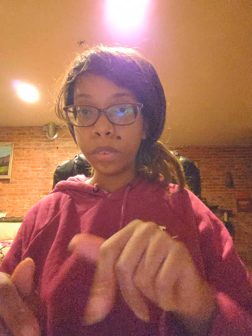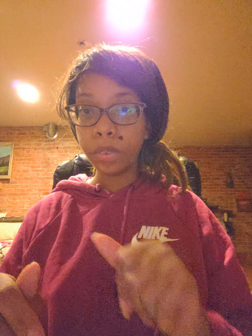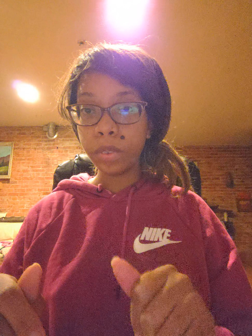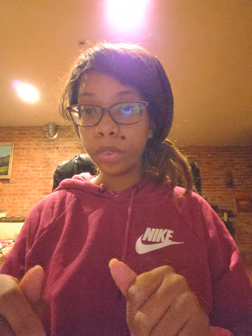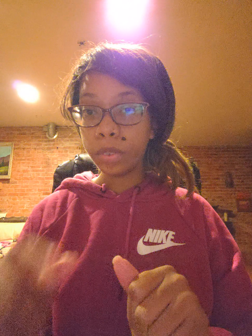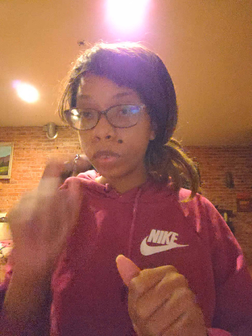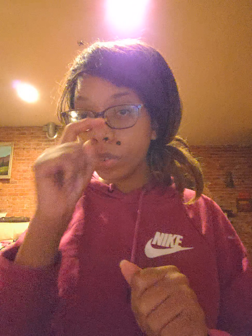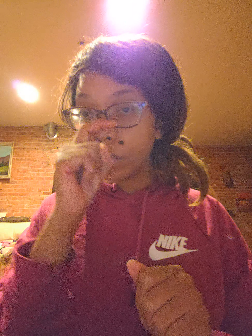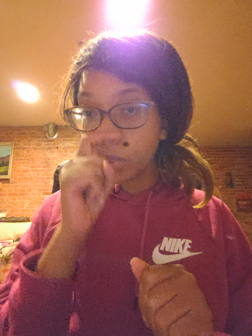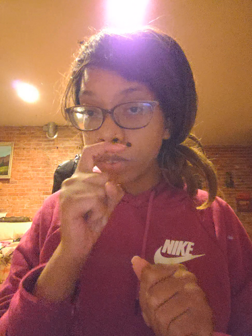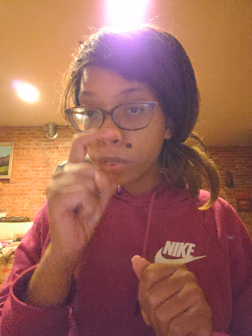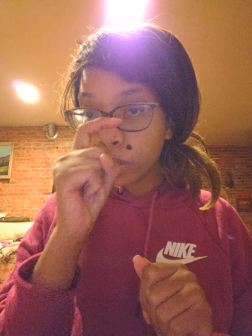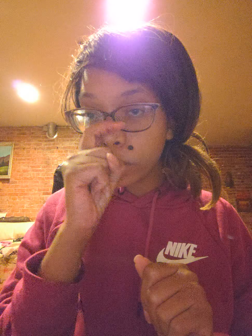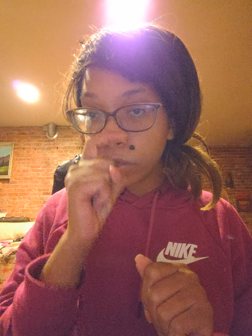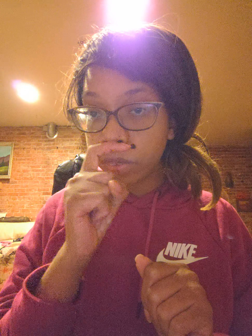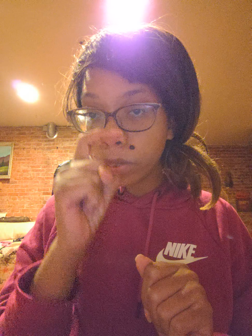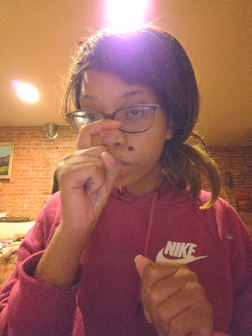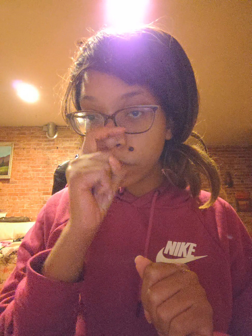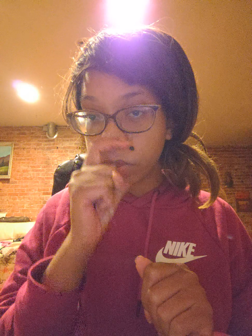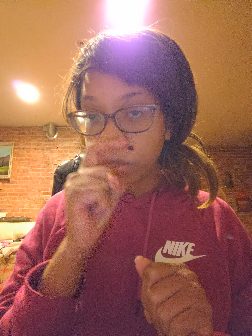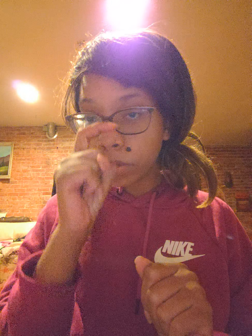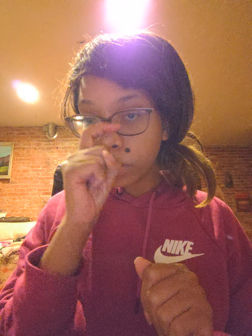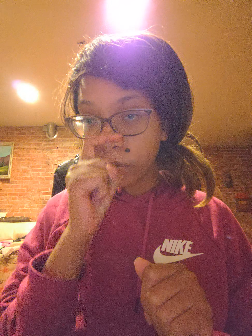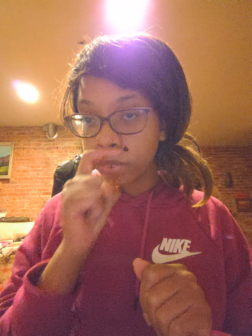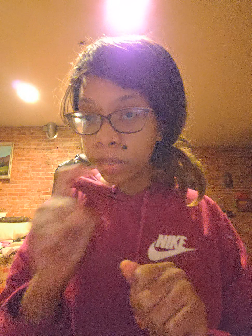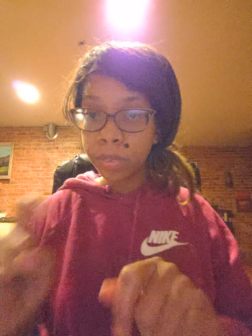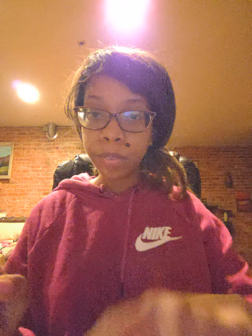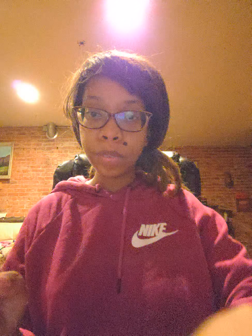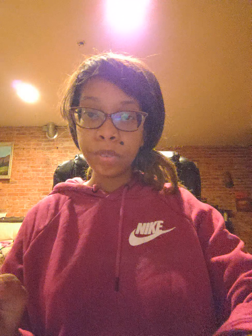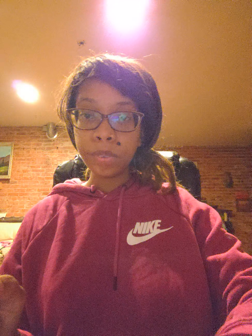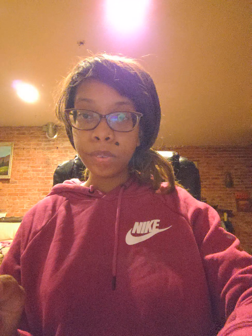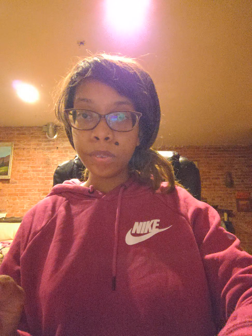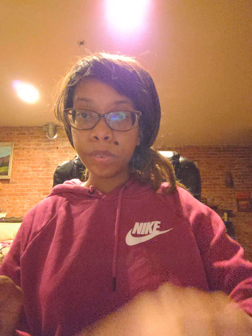doll